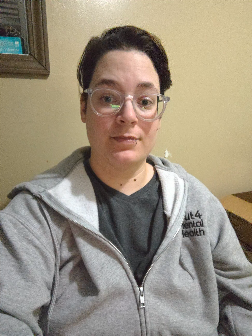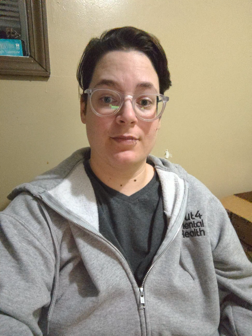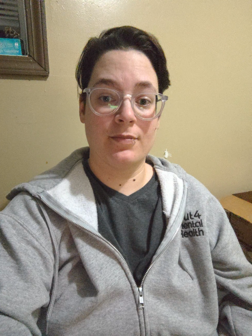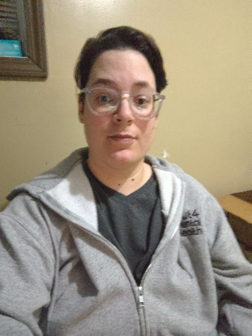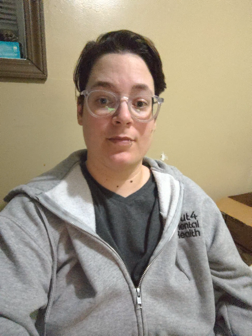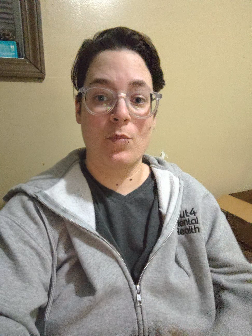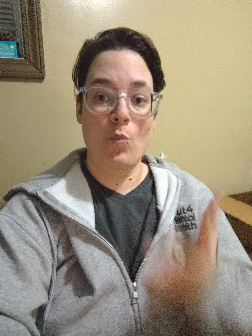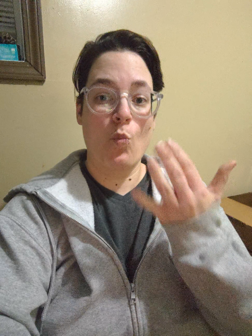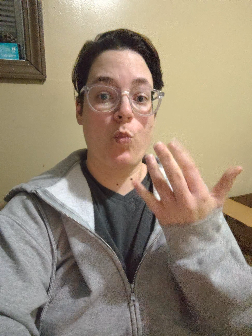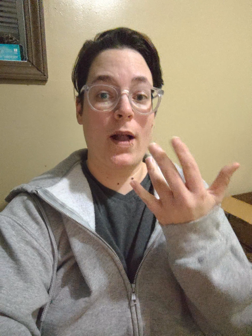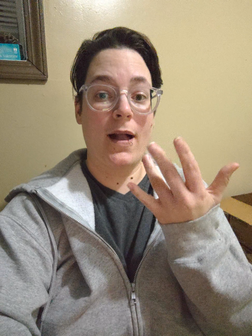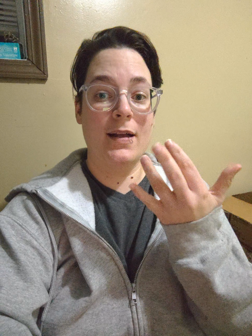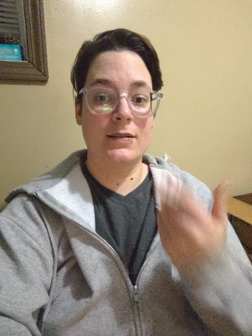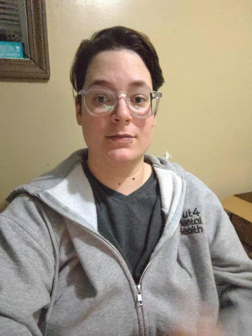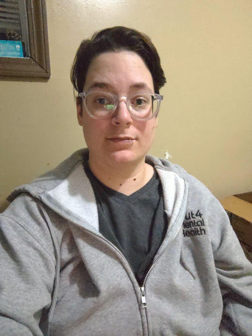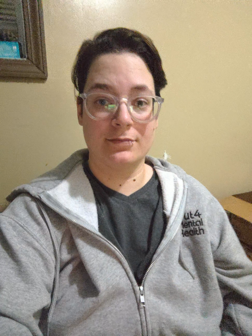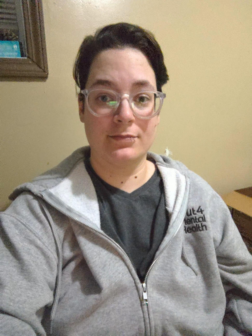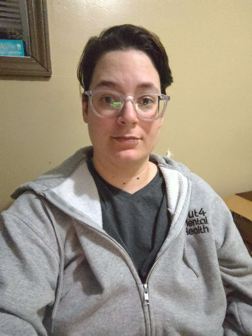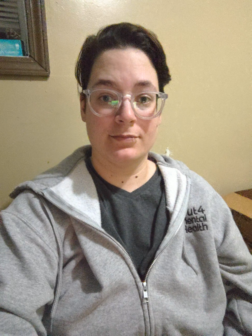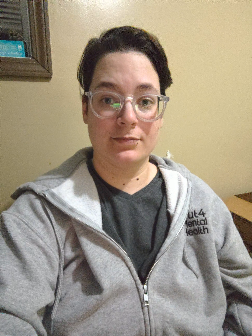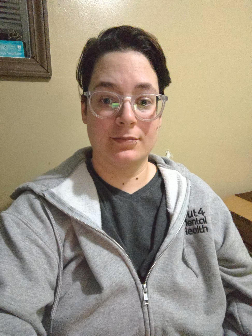wait